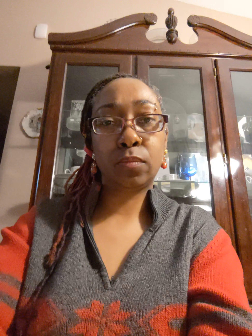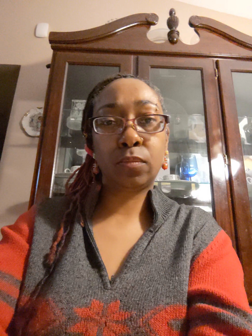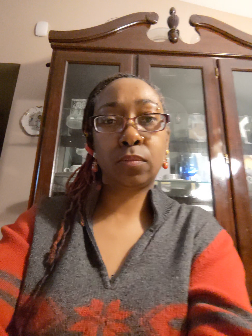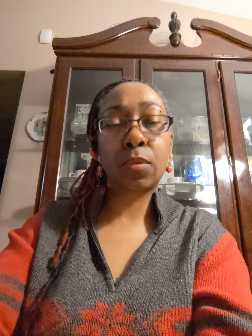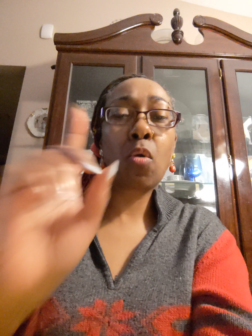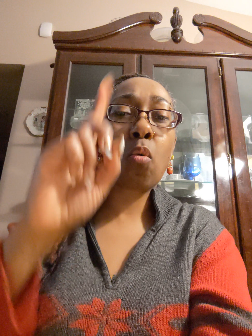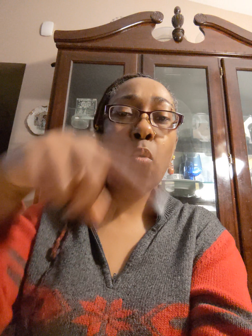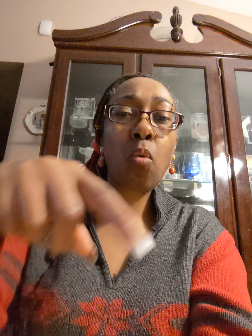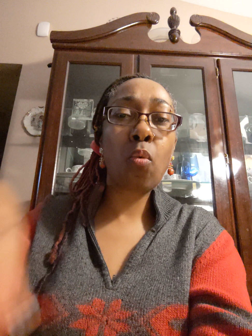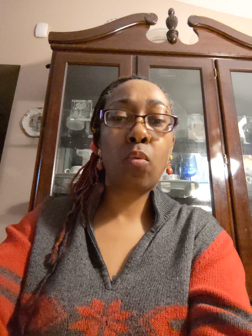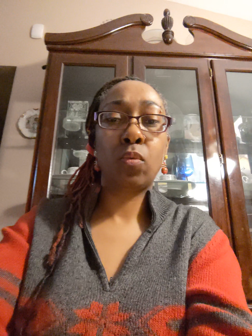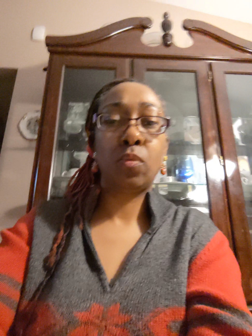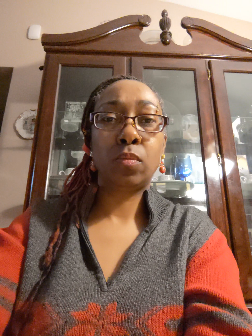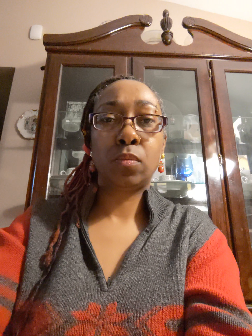go